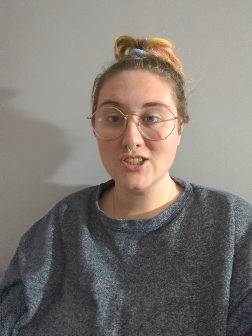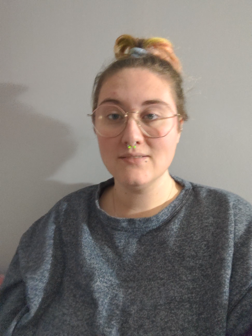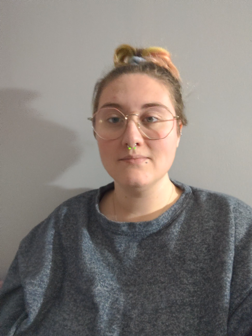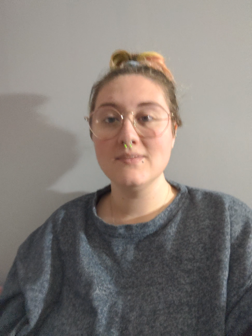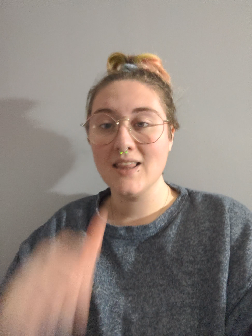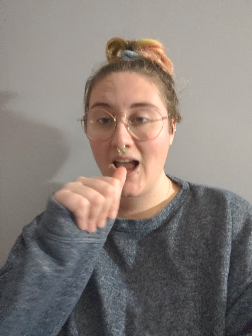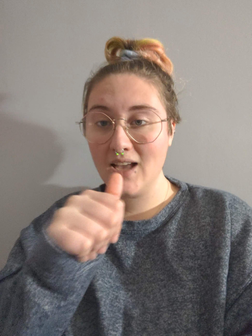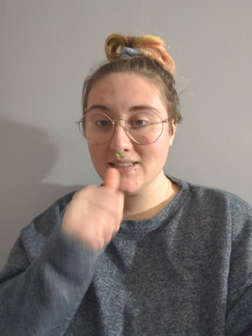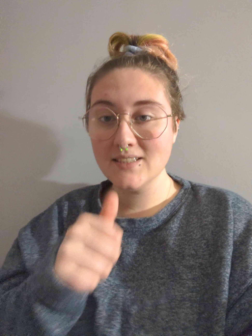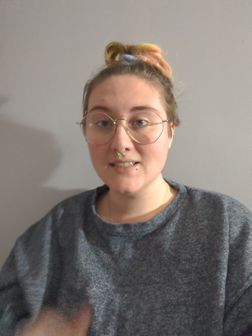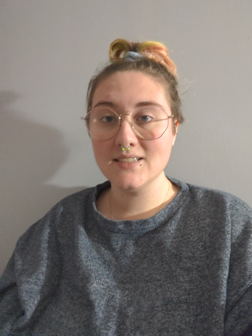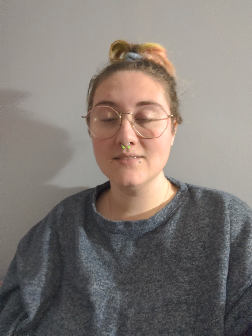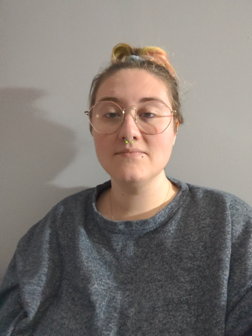nuts